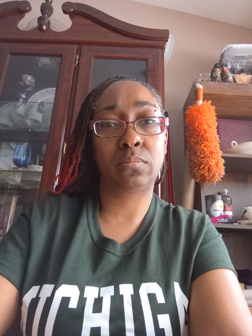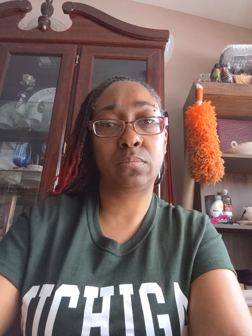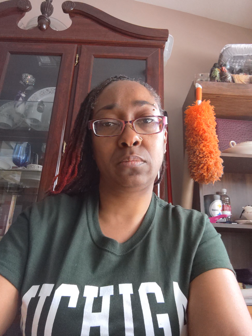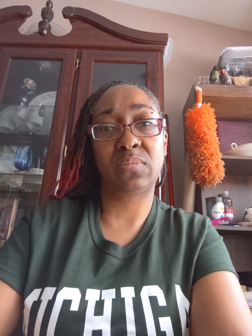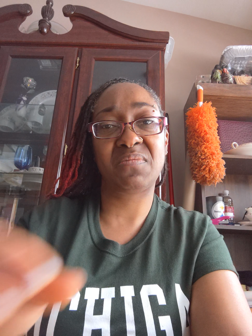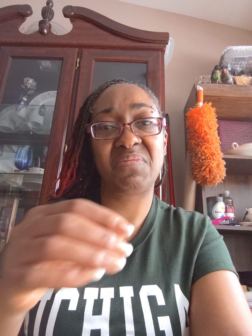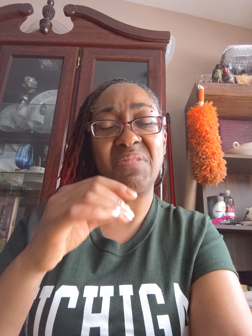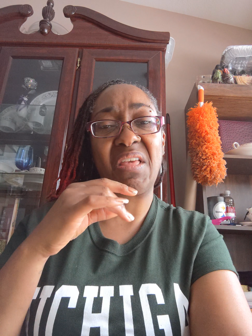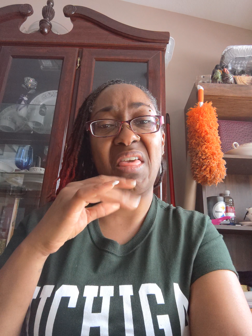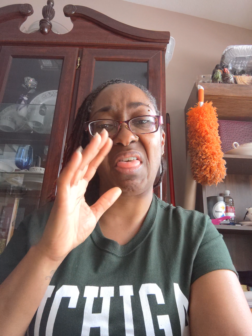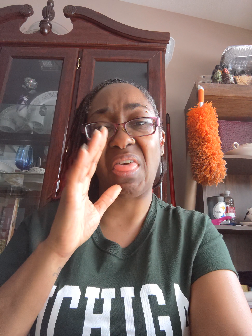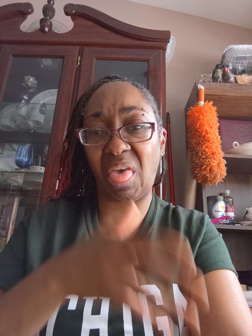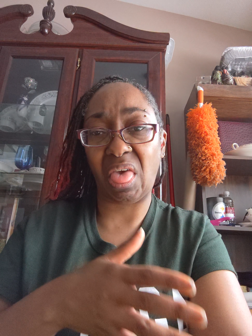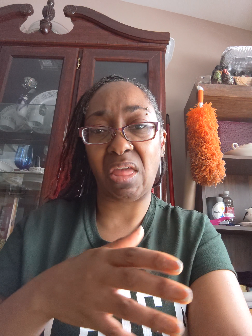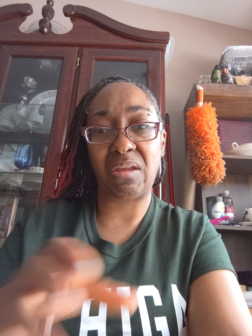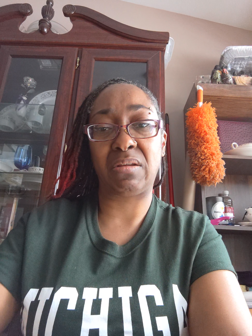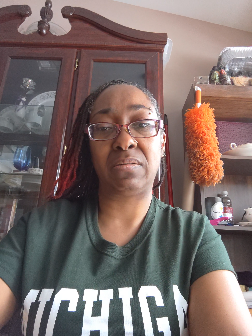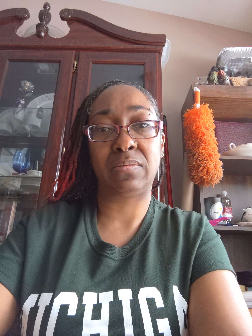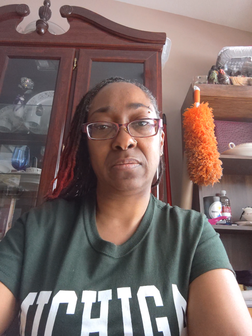yucky